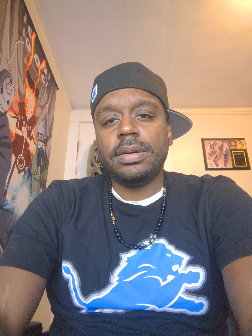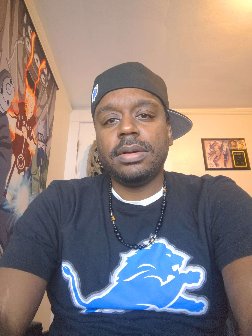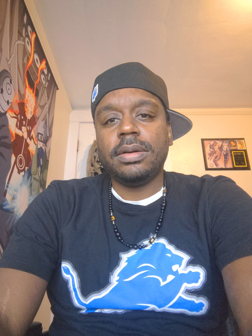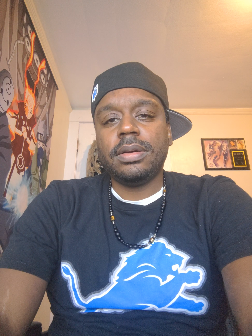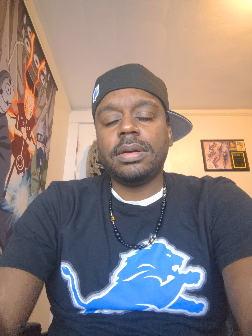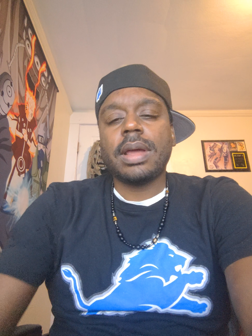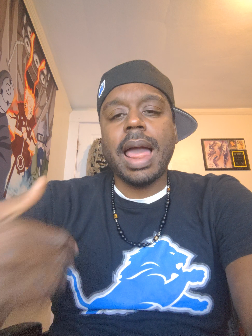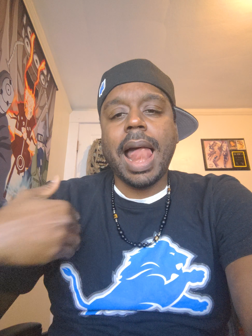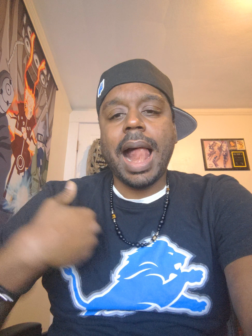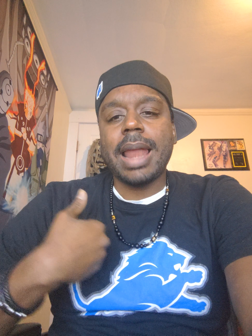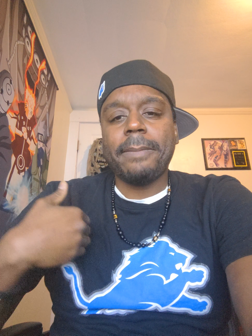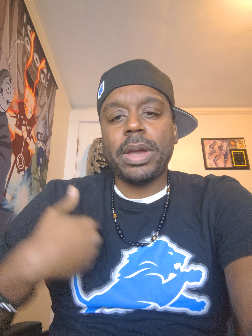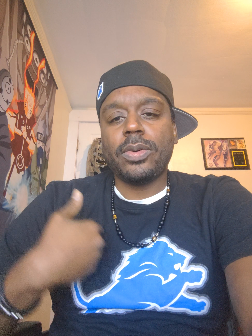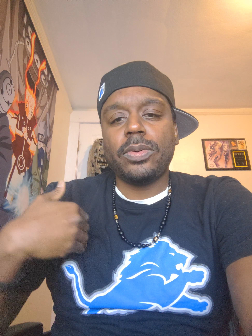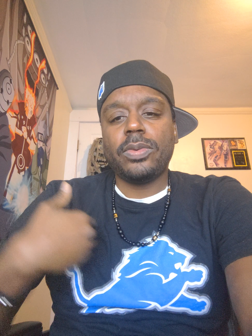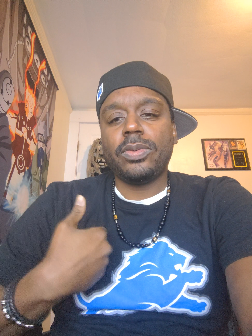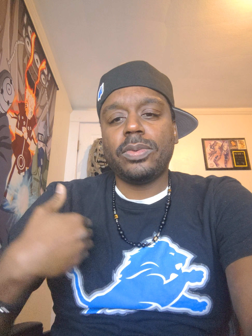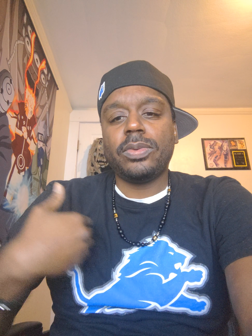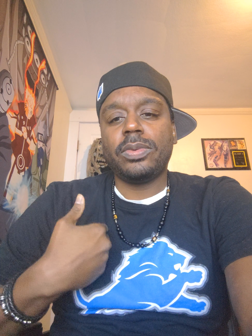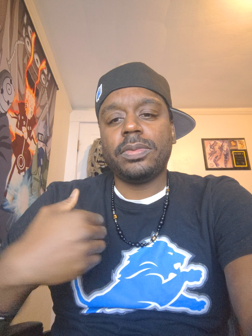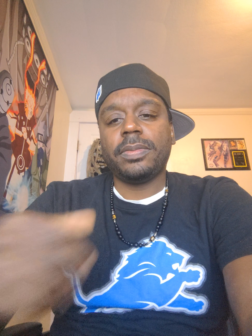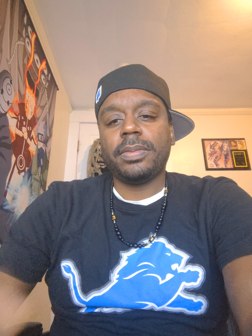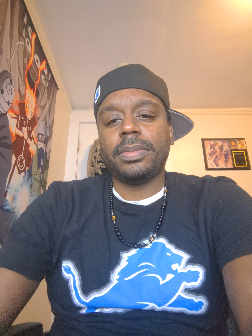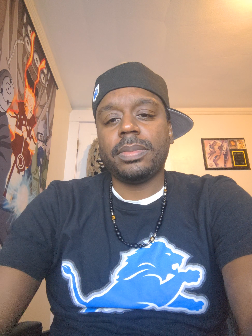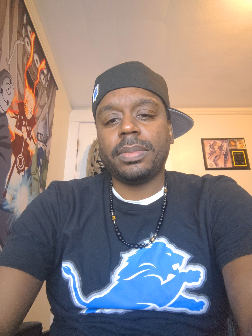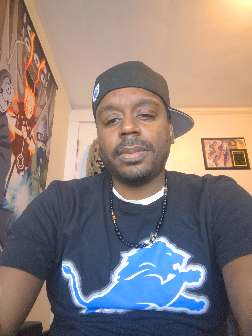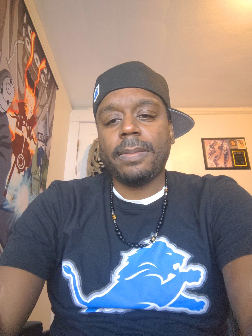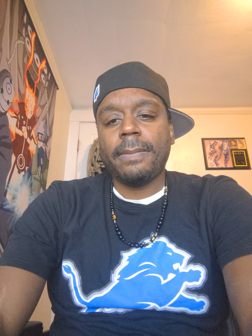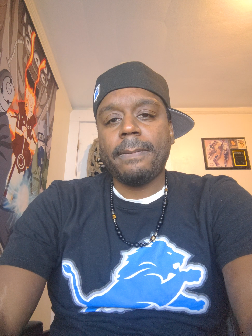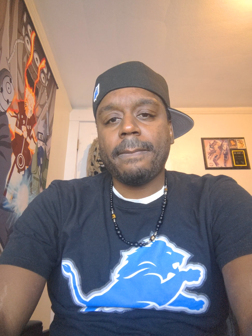animal